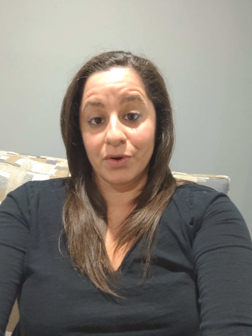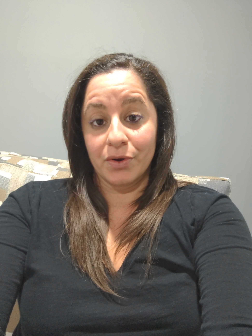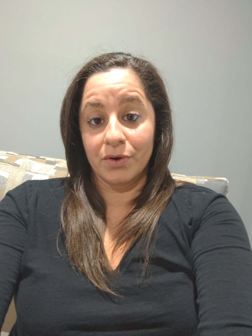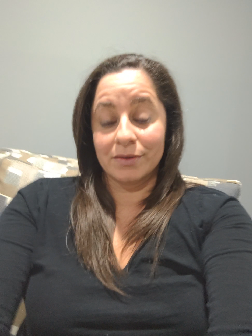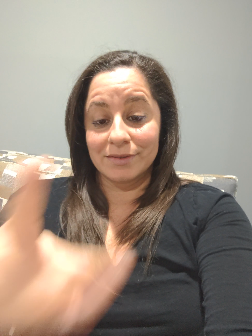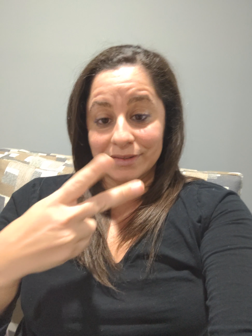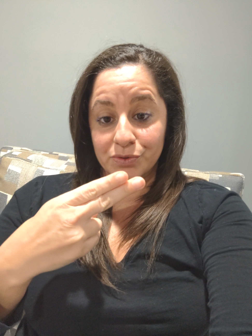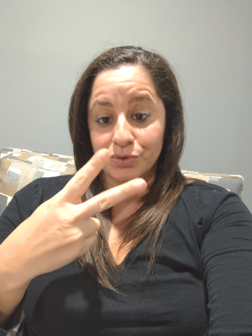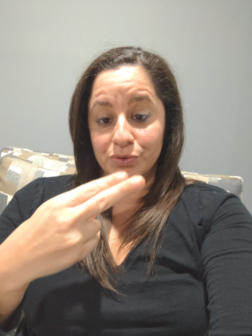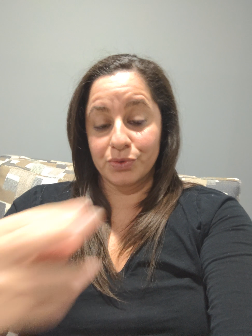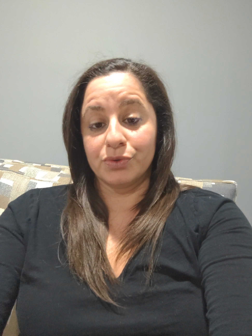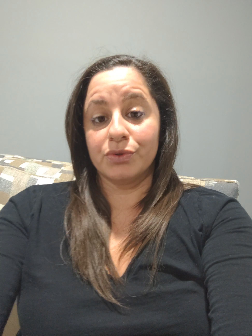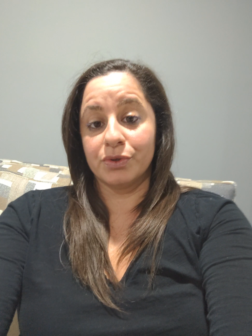scissors